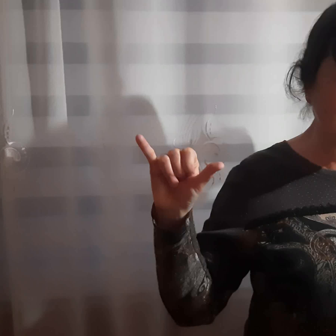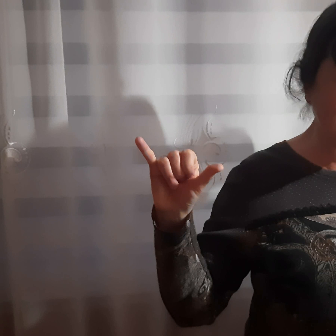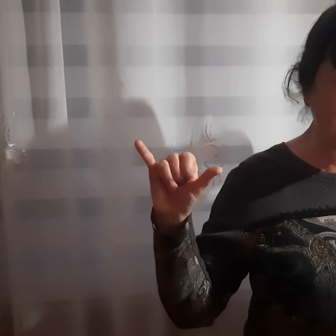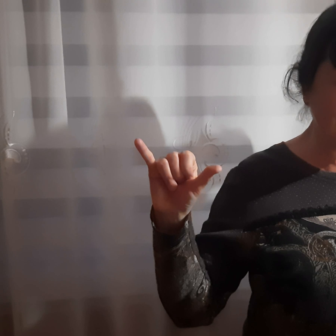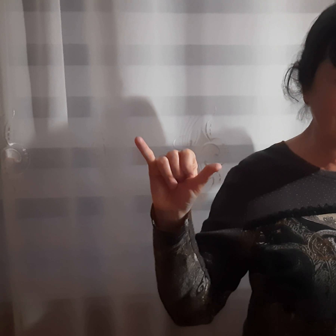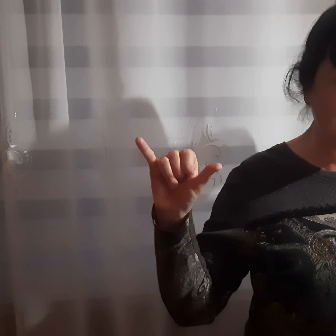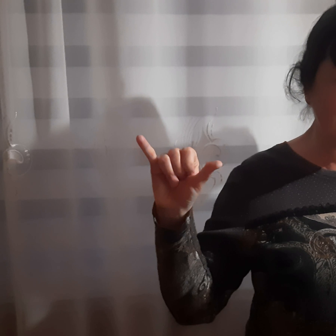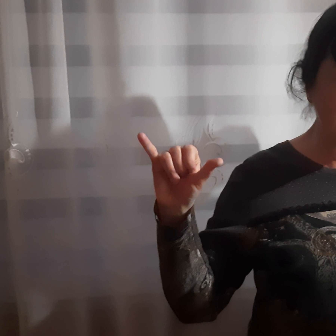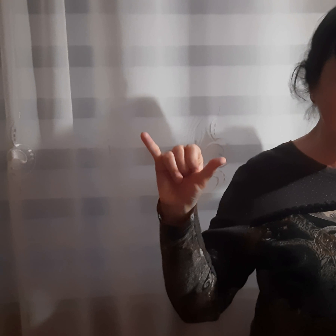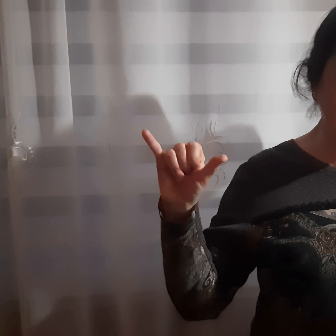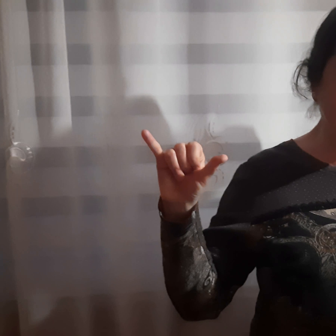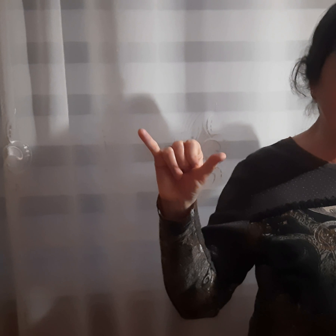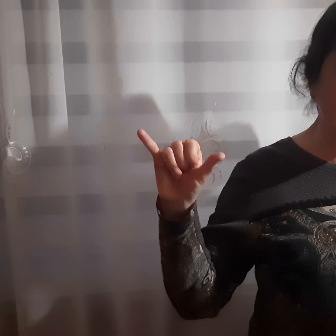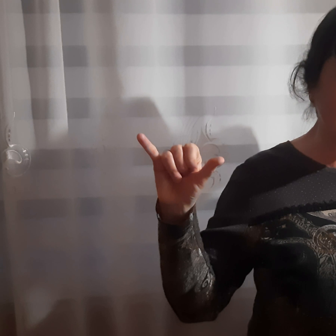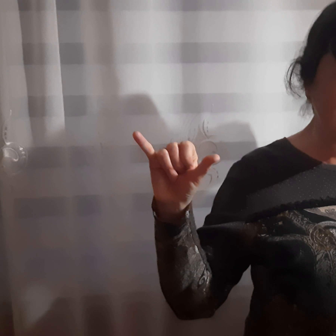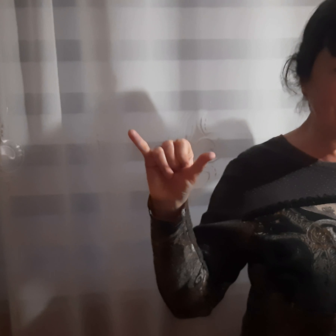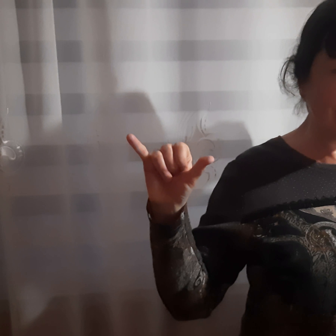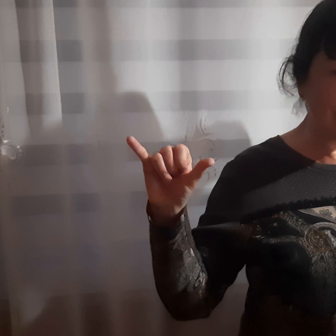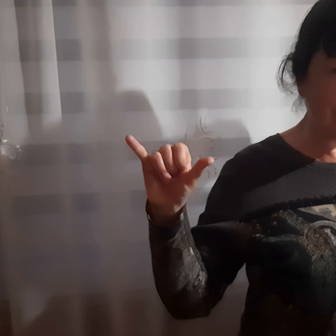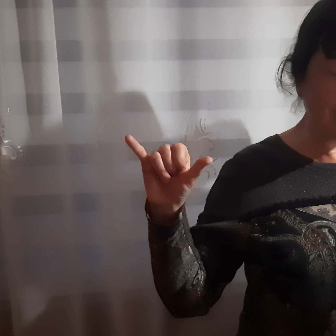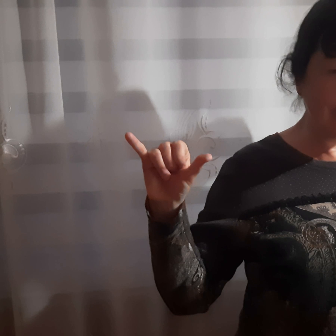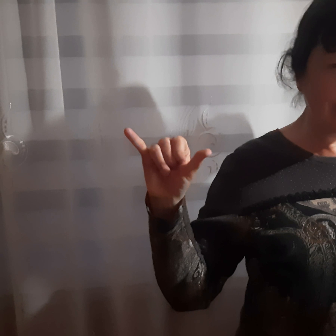У